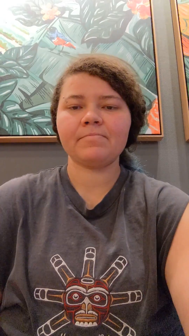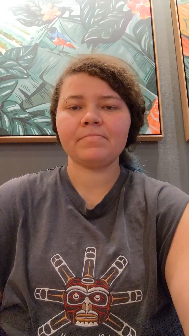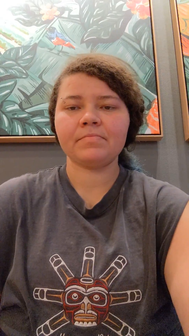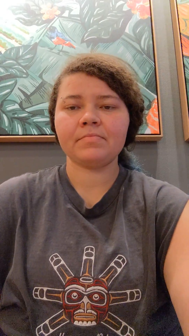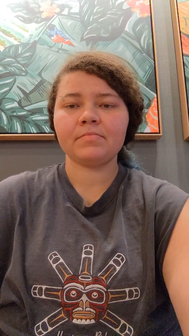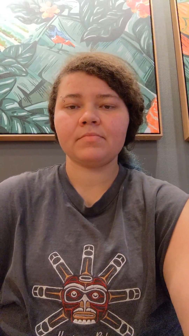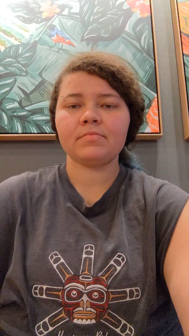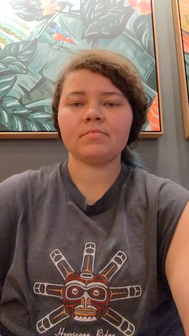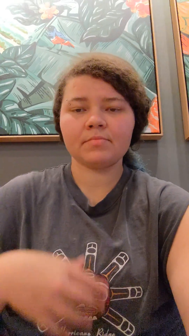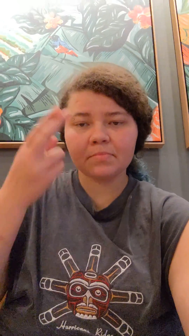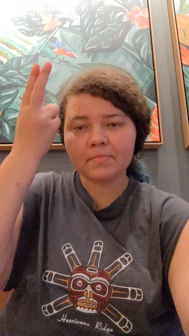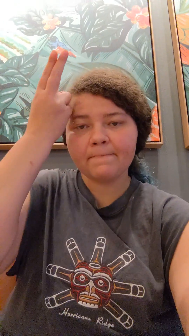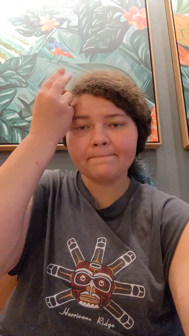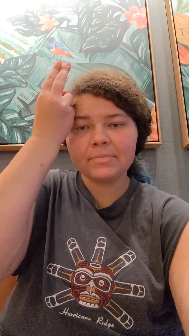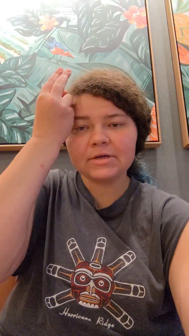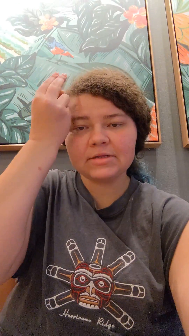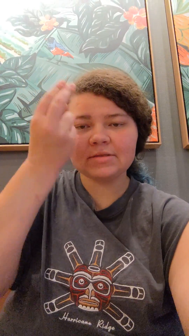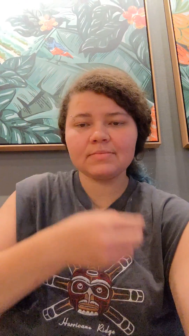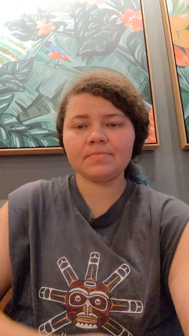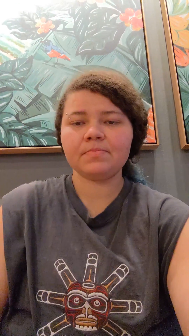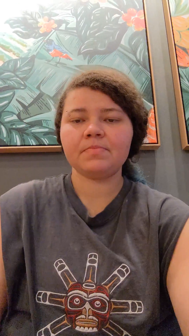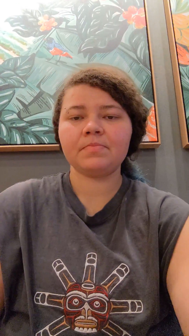bunny